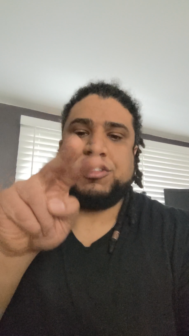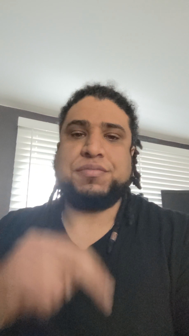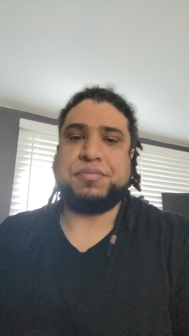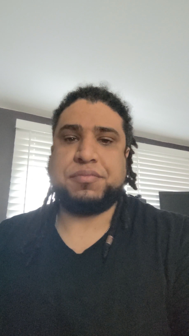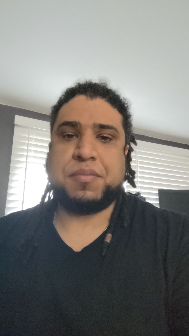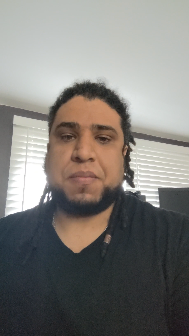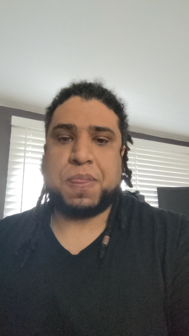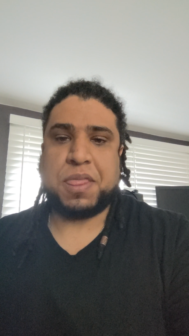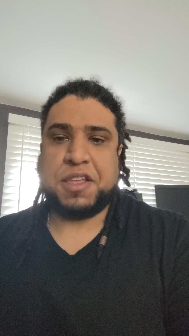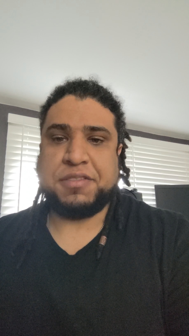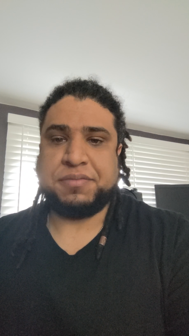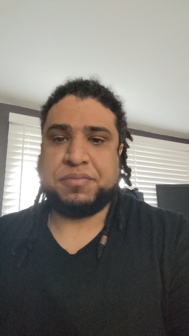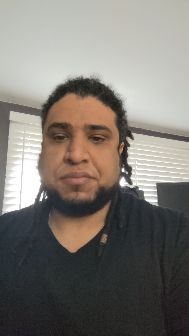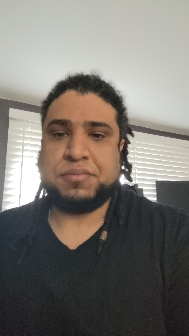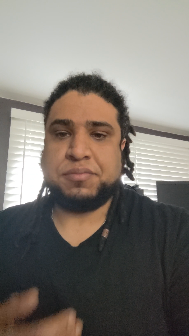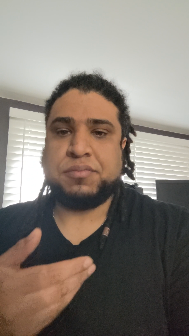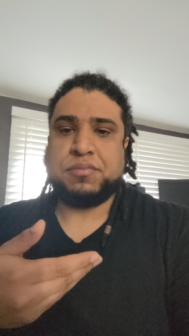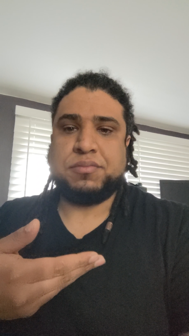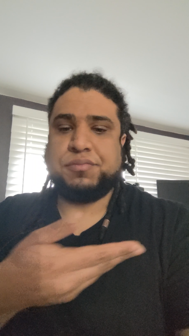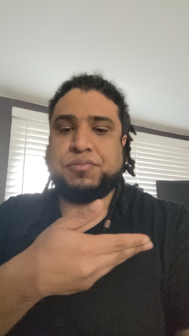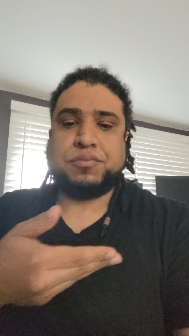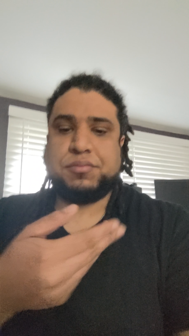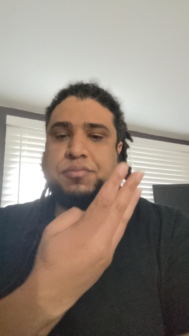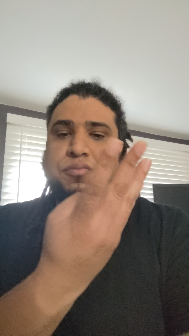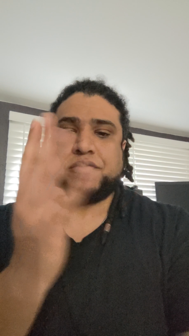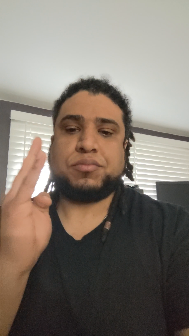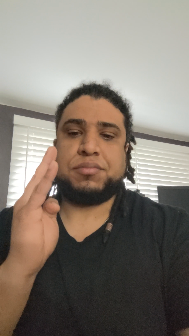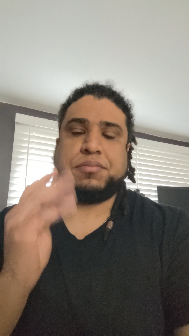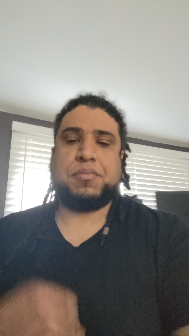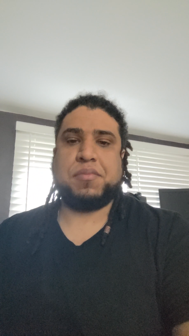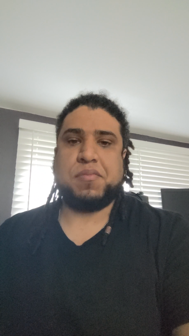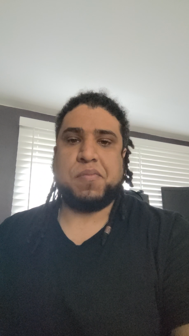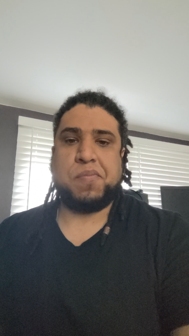crib